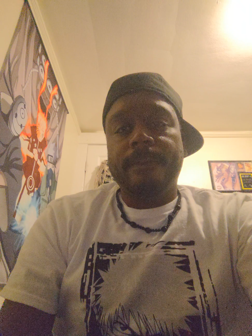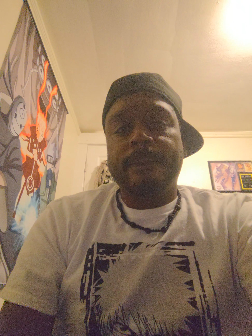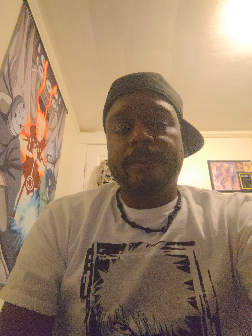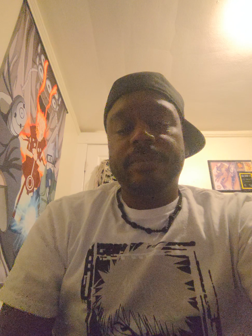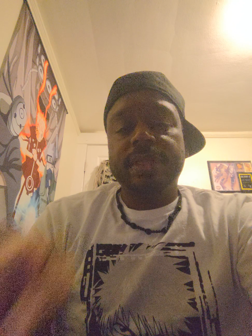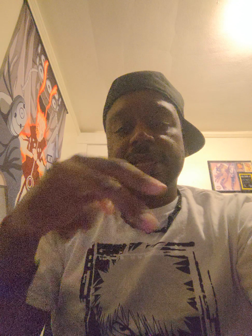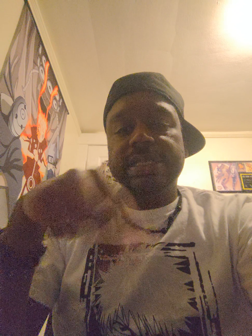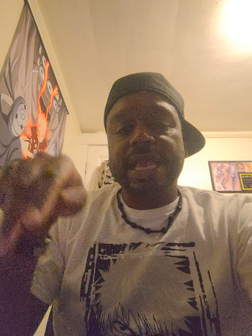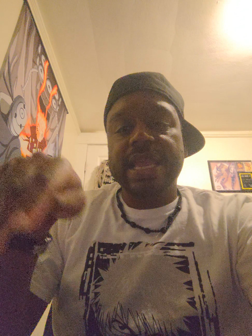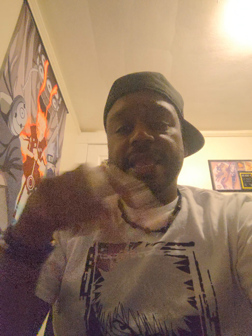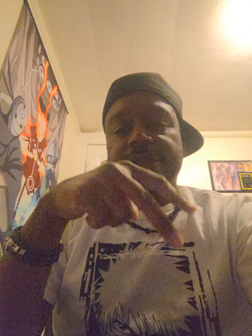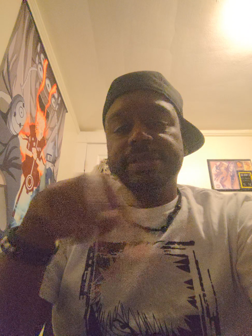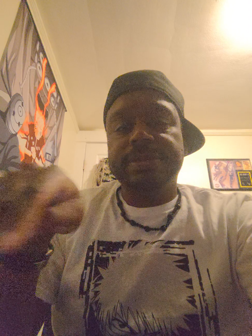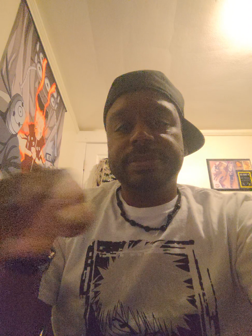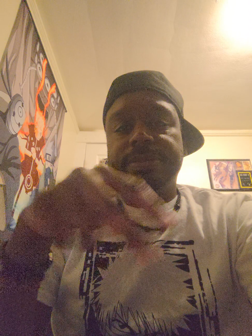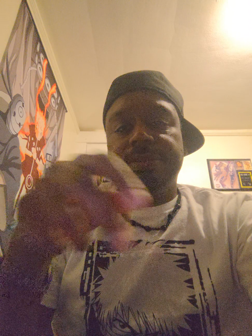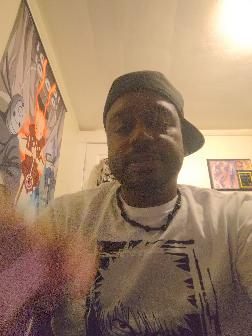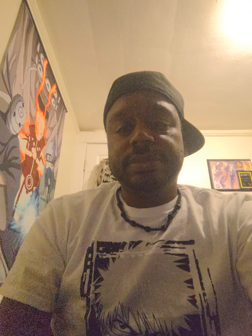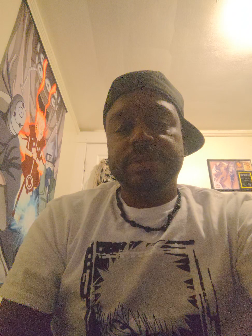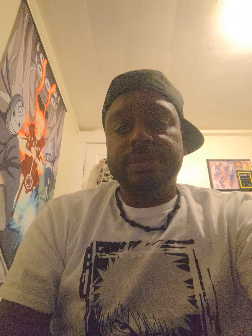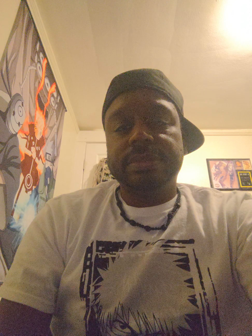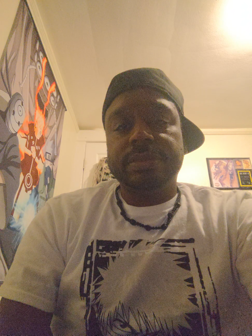dance